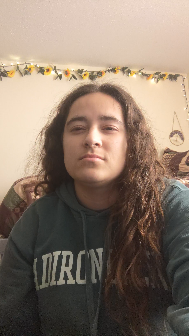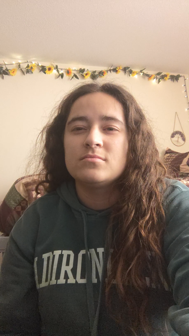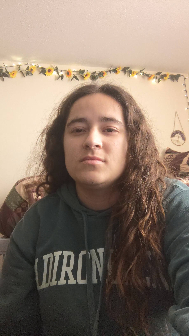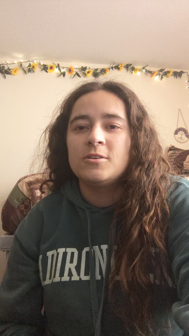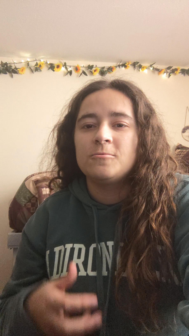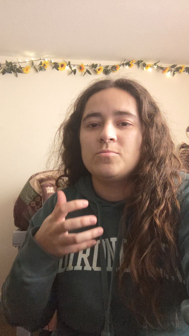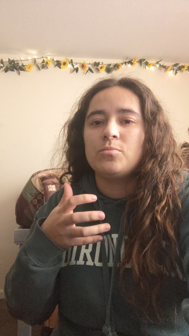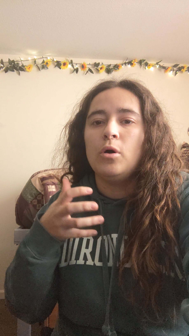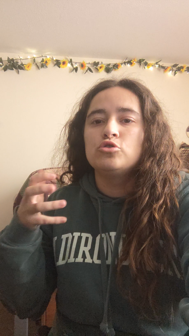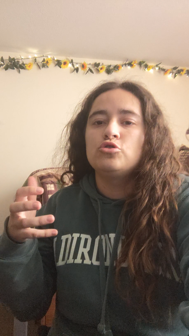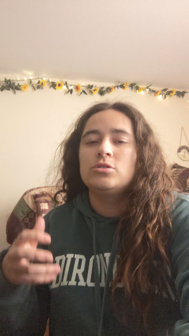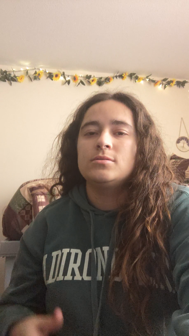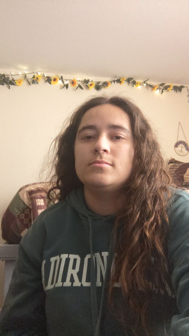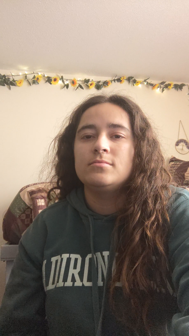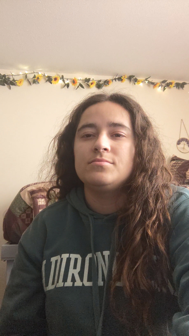much